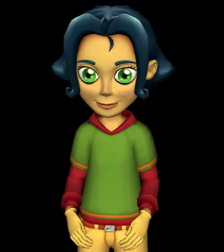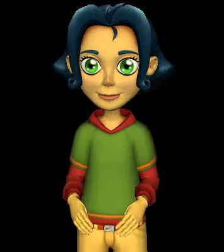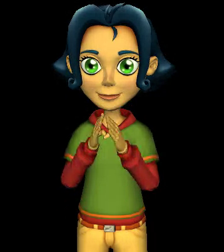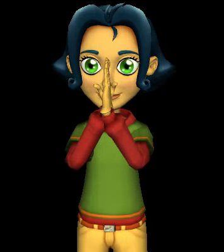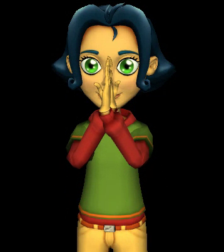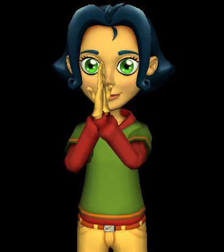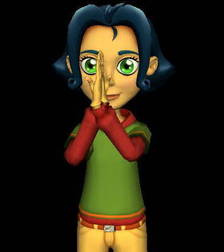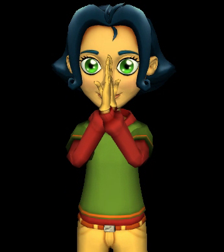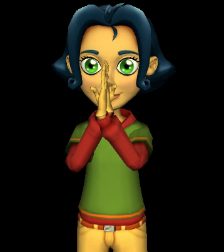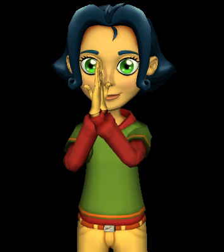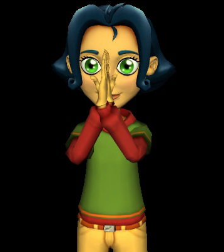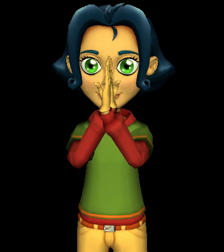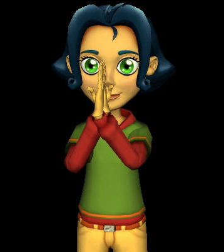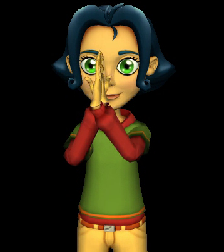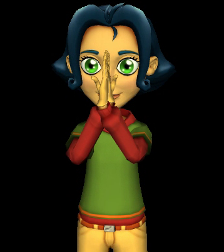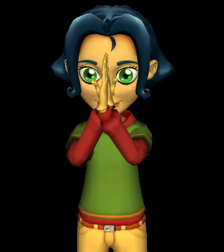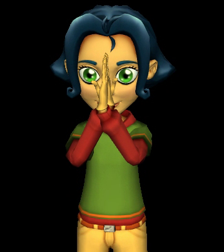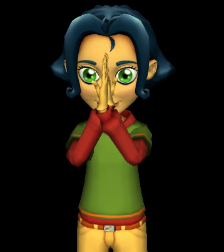يخفي